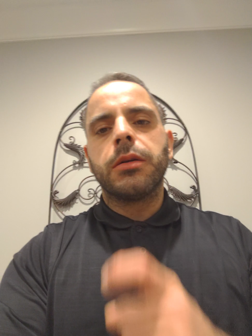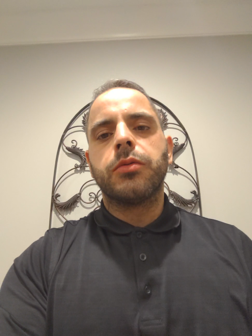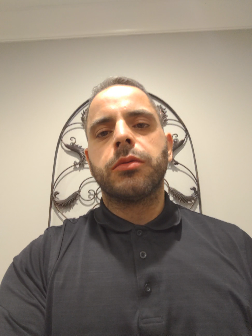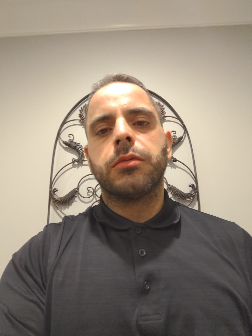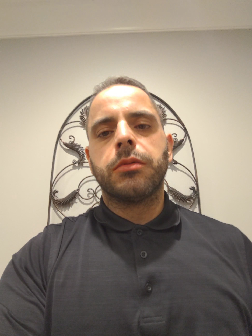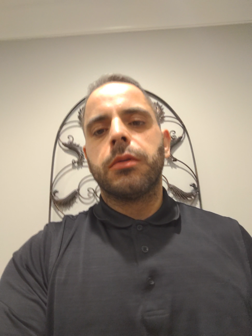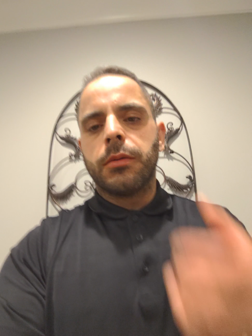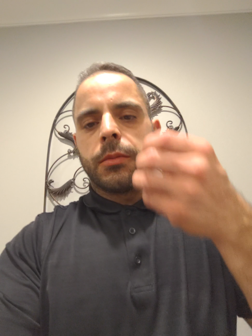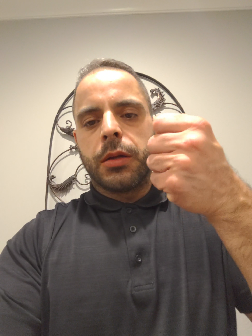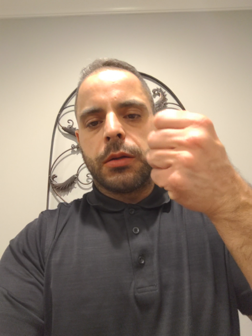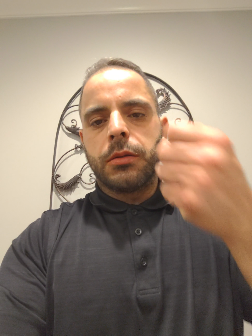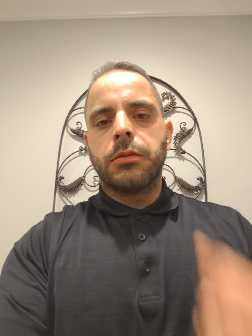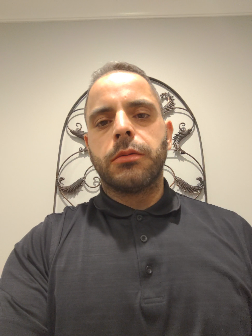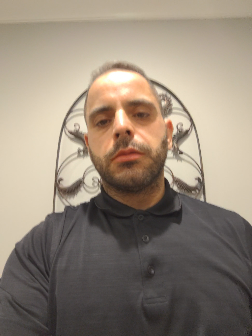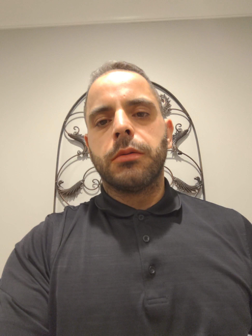milk